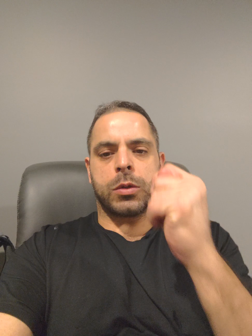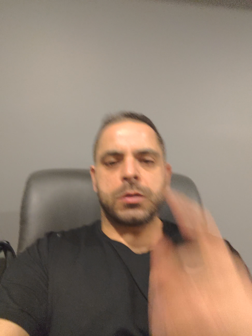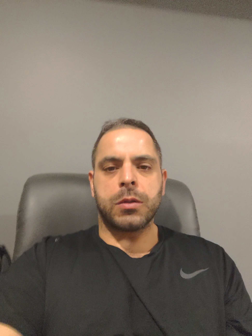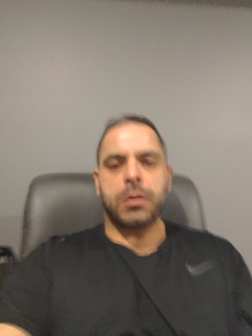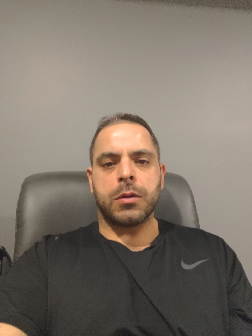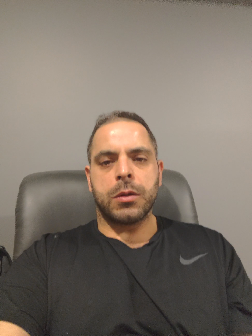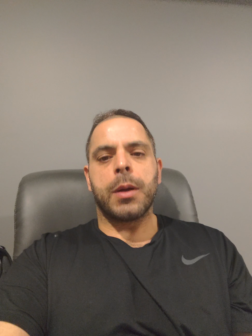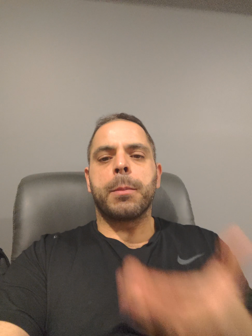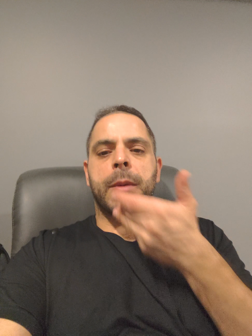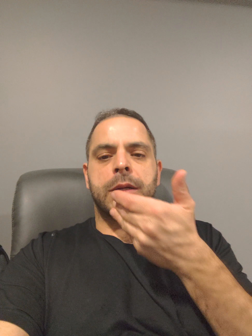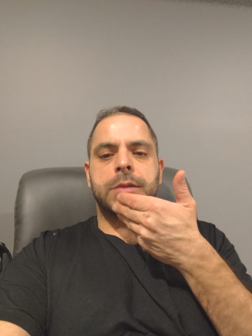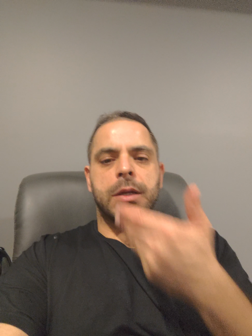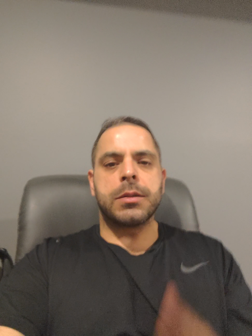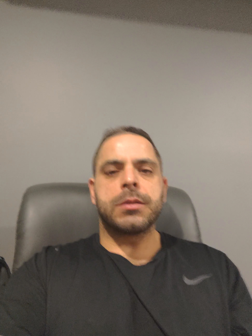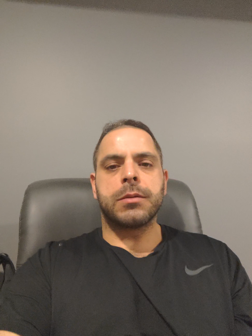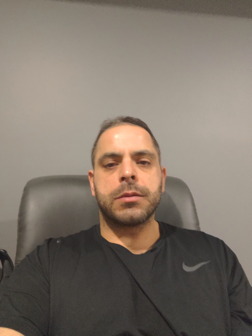pizza